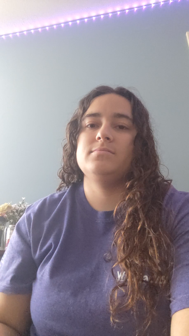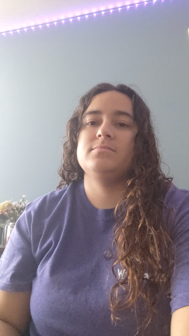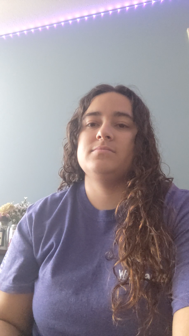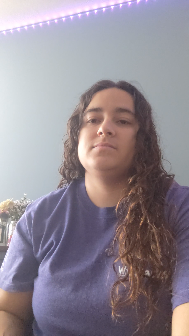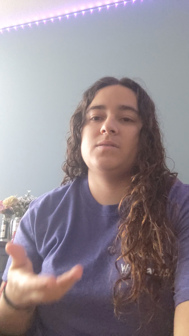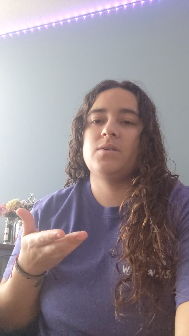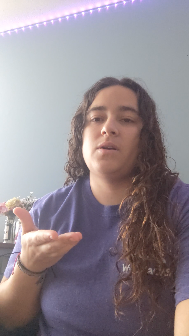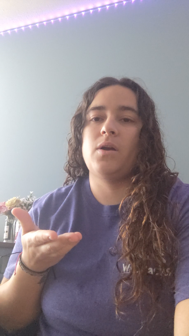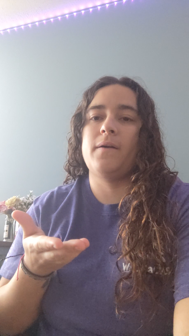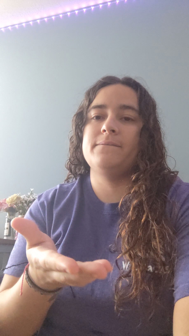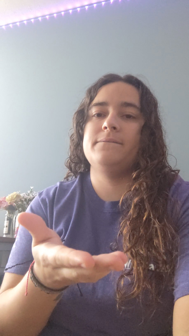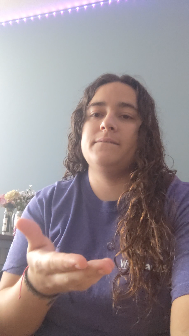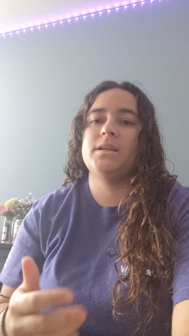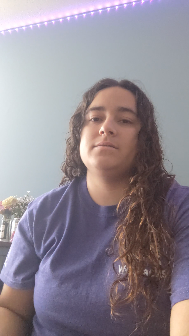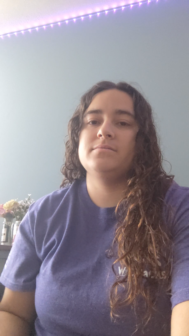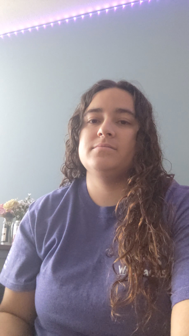oven